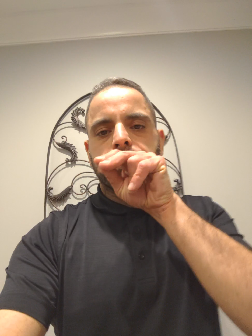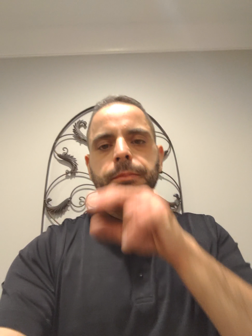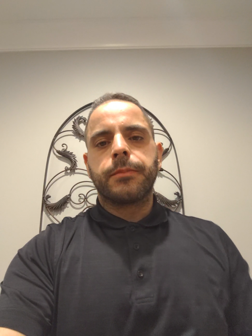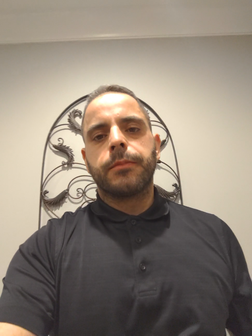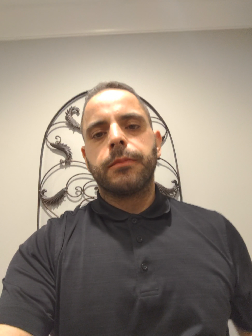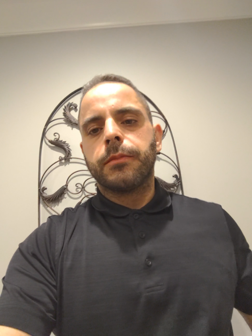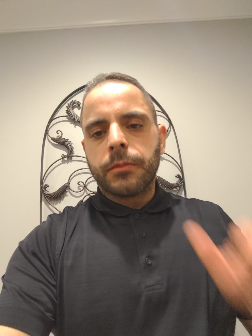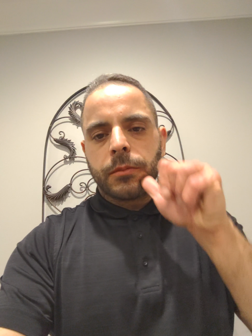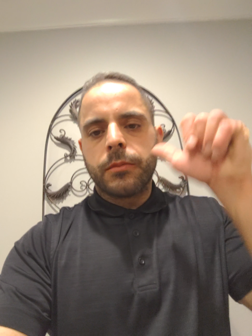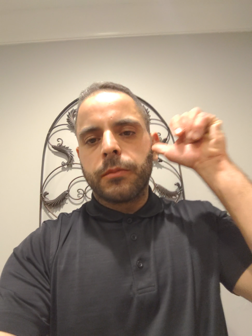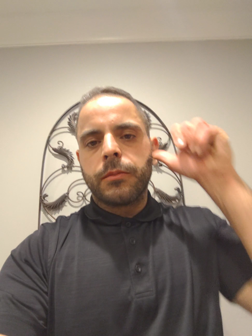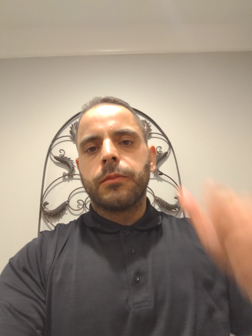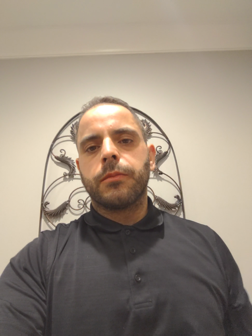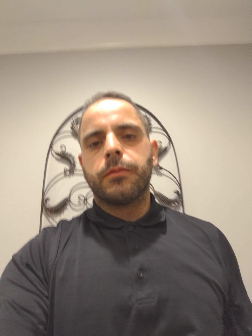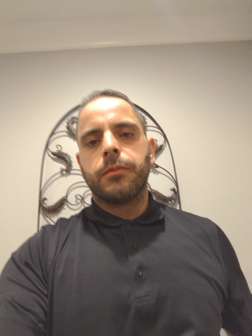yesterday